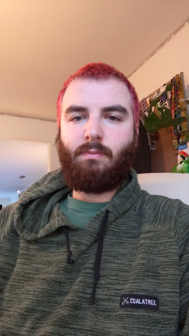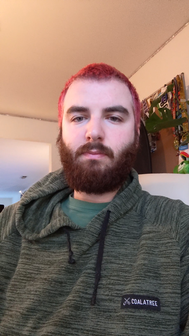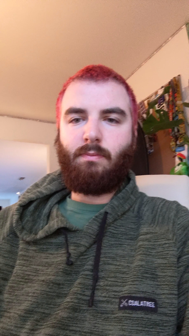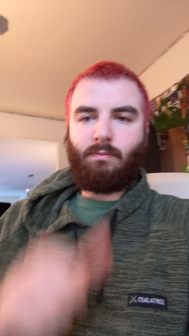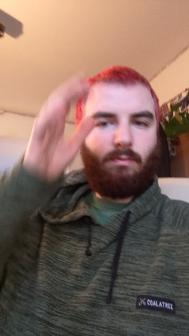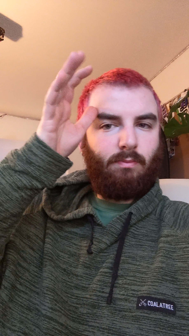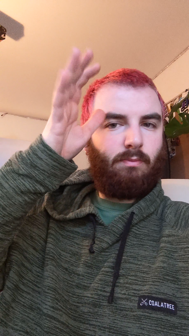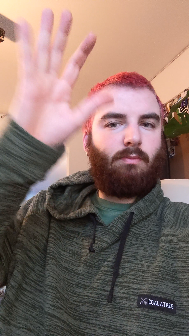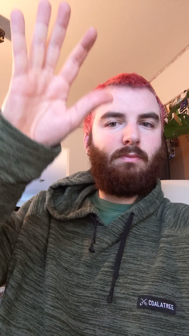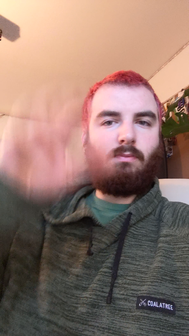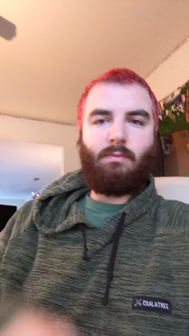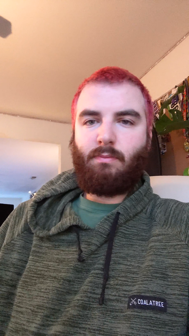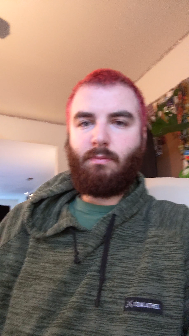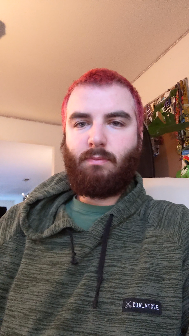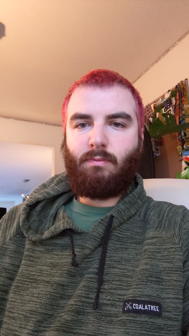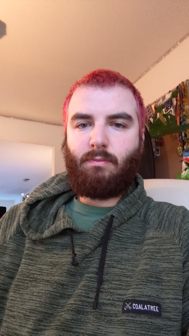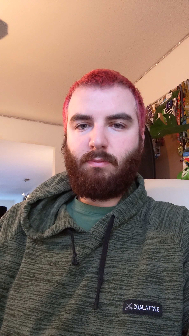moose